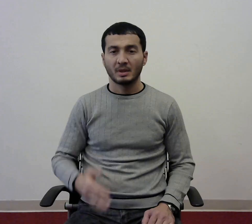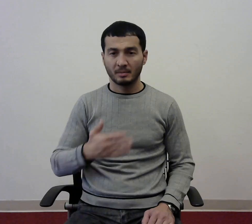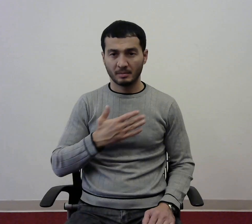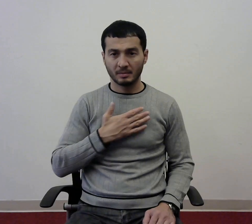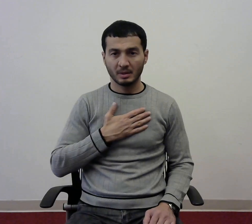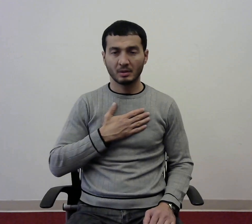mən